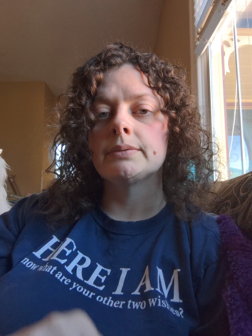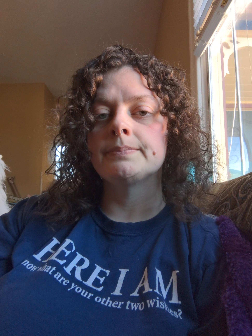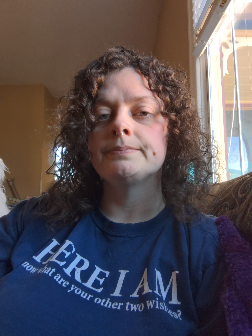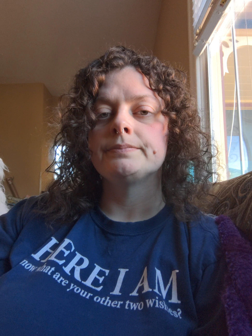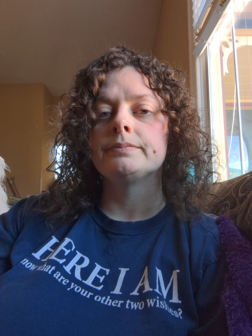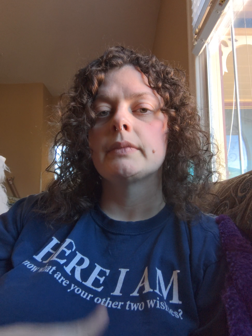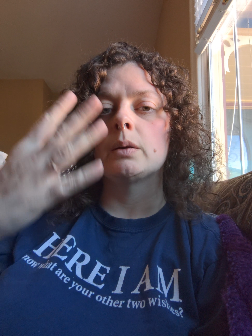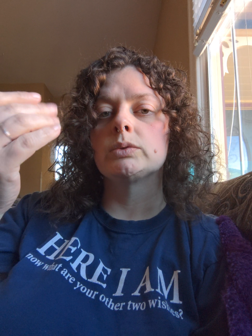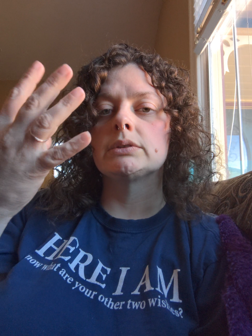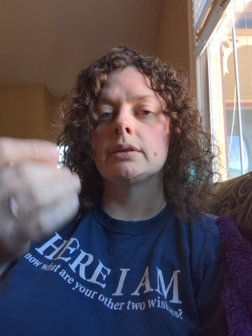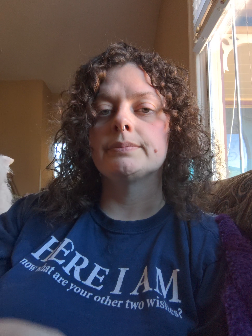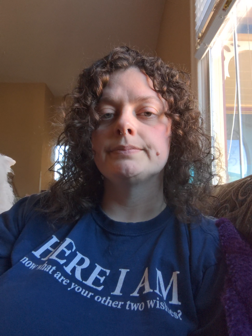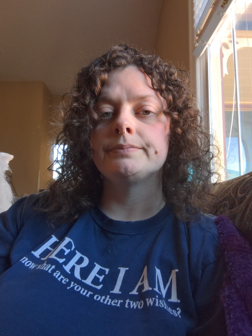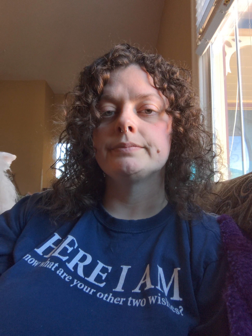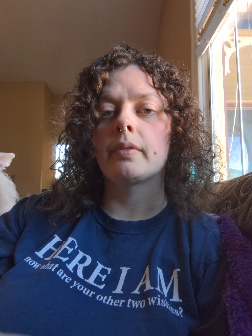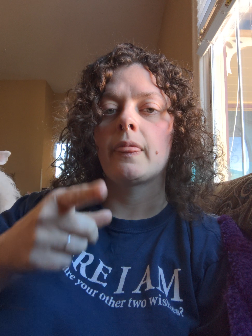outside